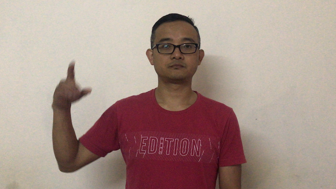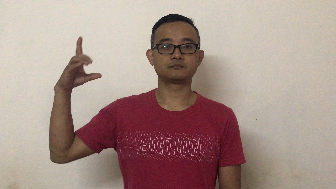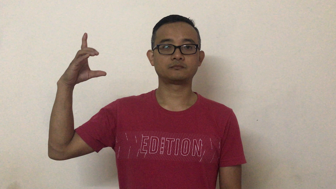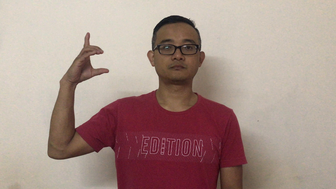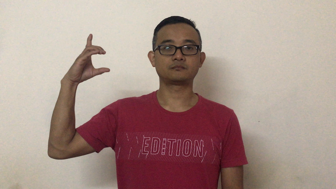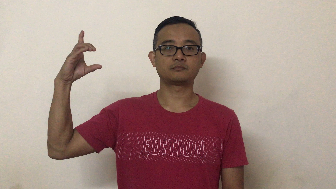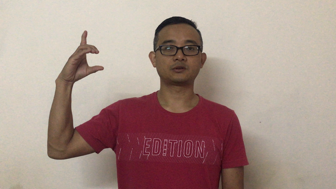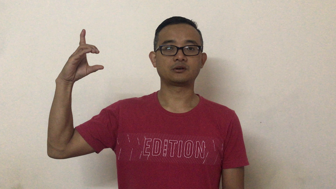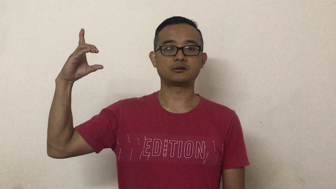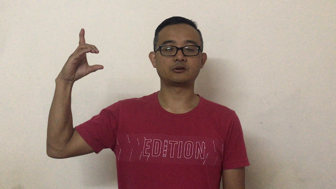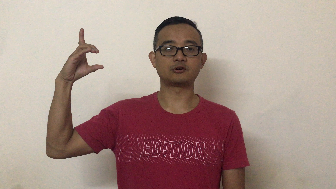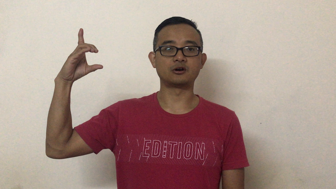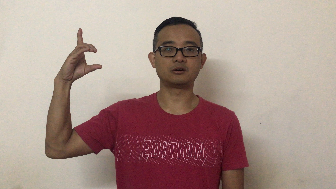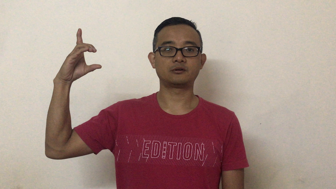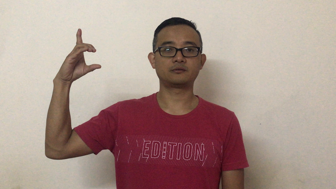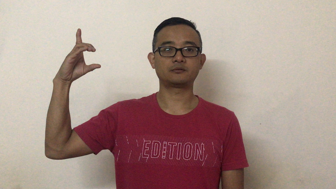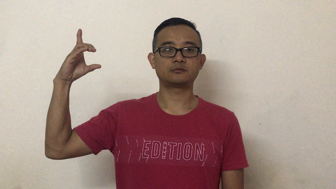ट